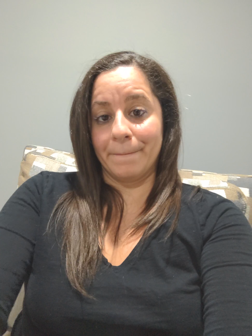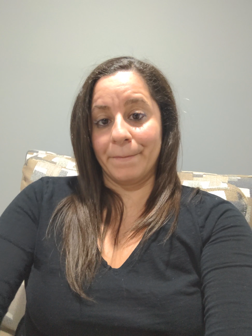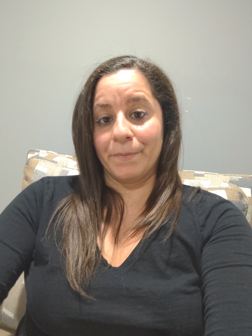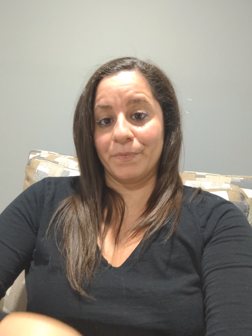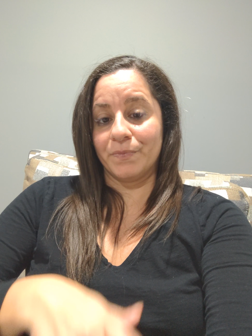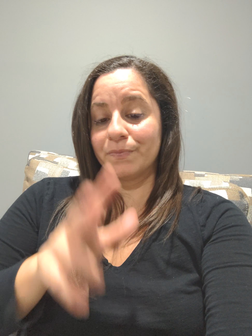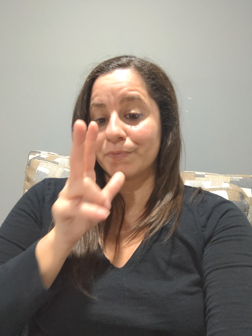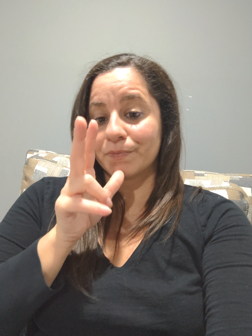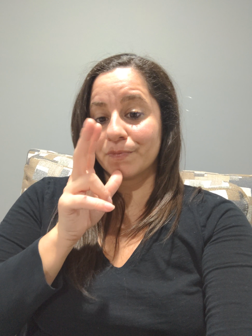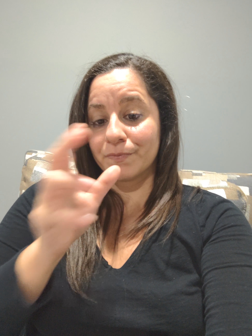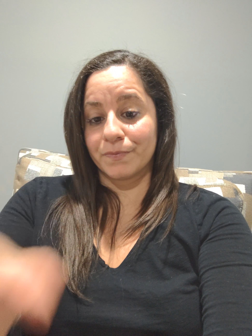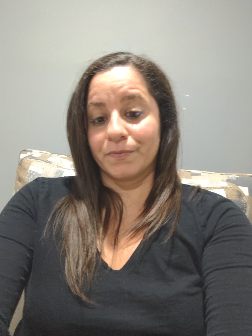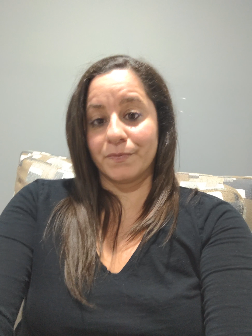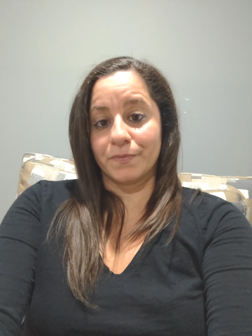hen